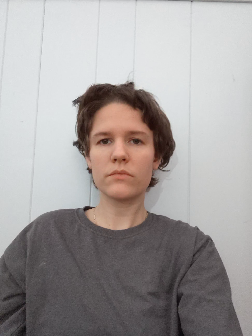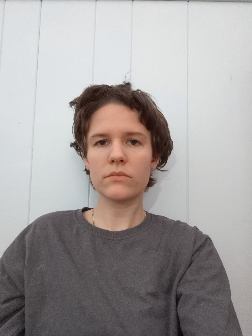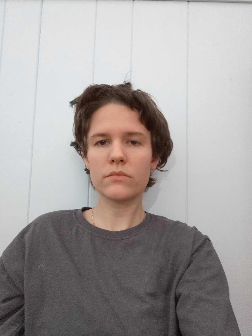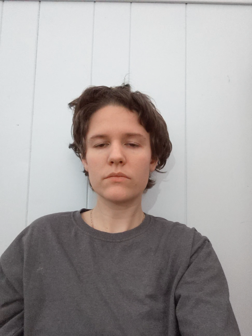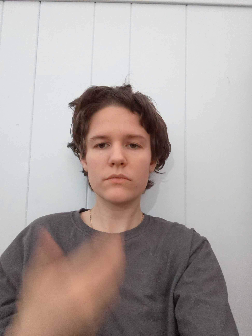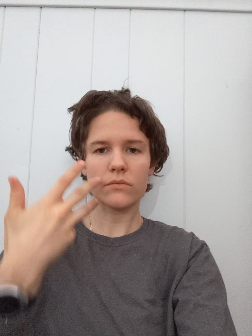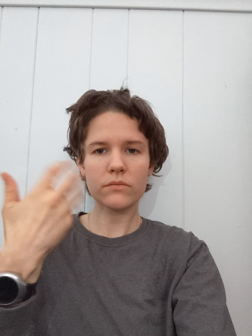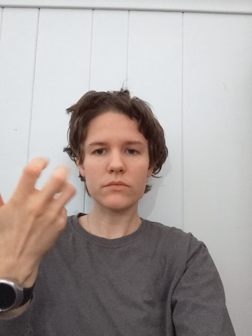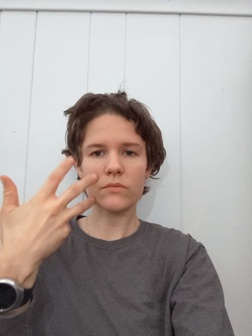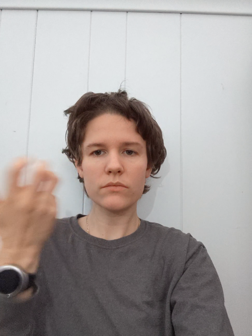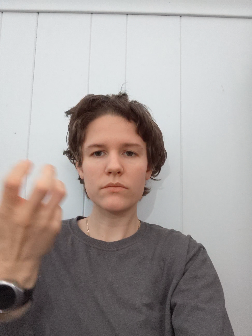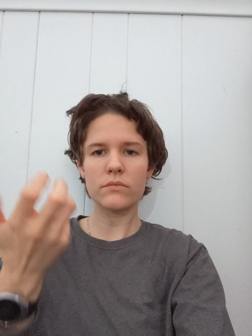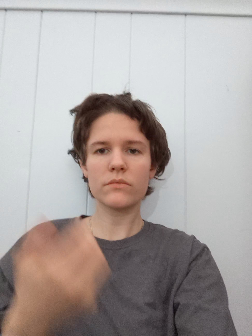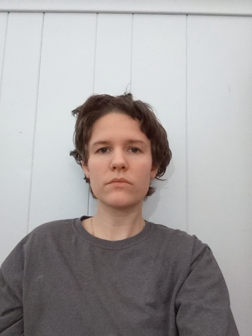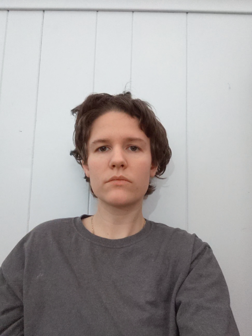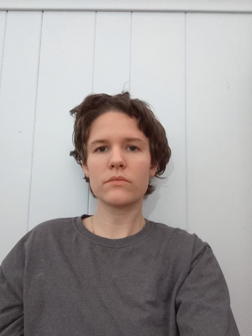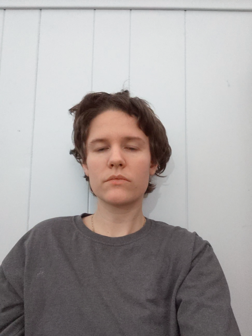tiger